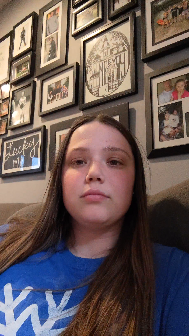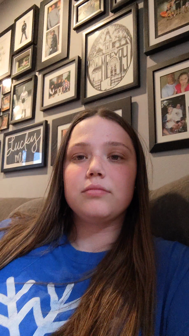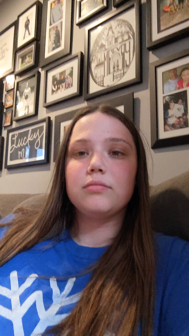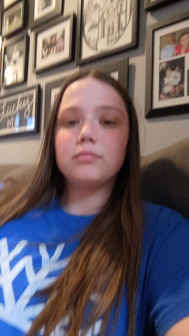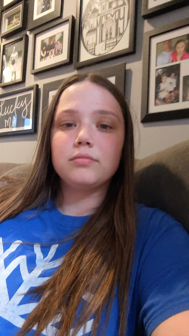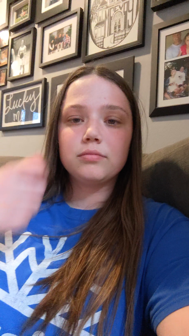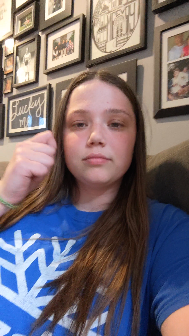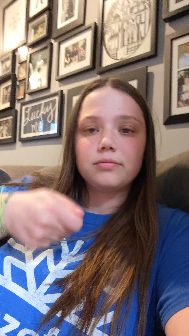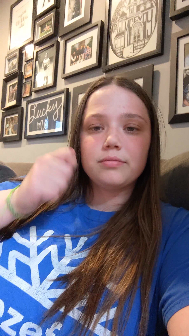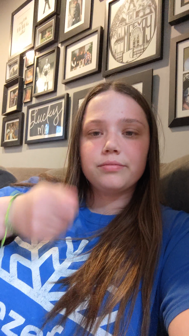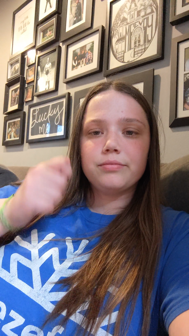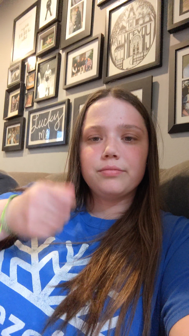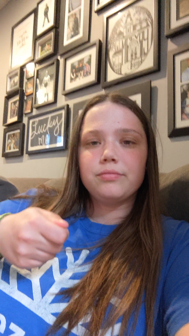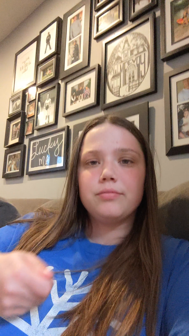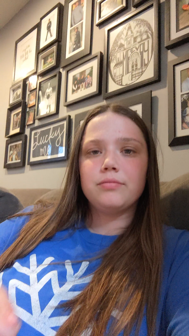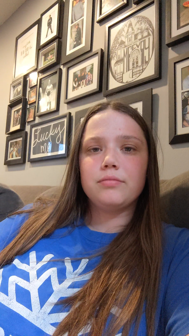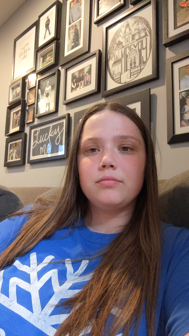hammer